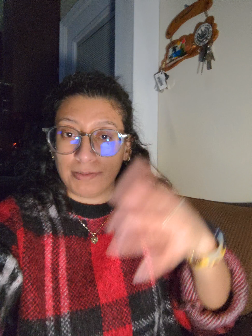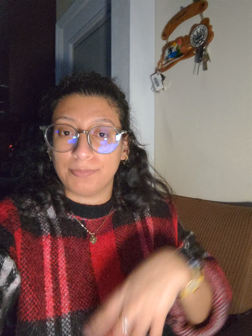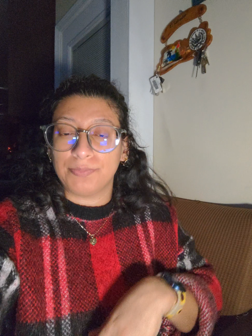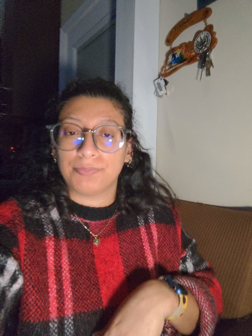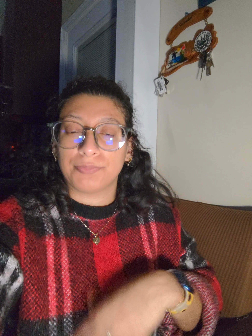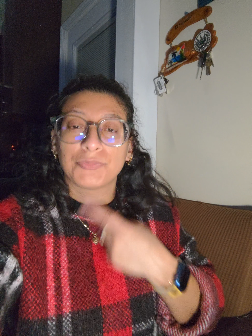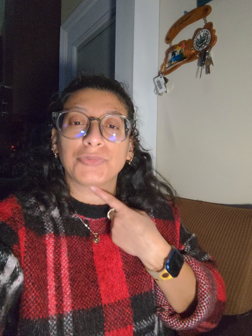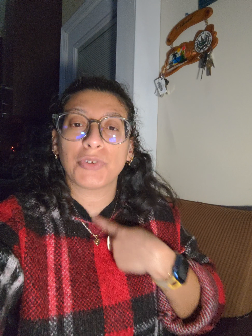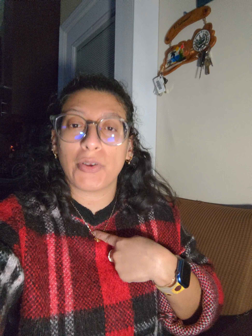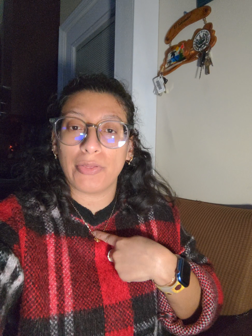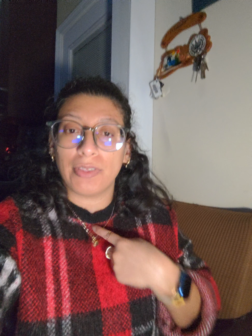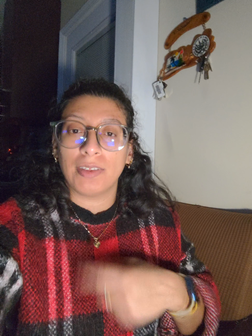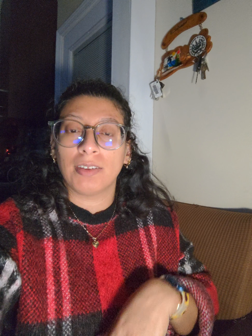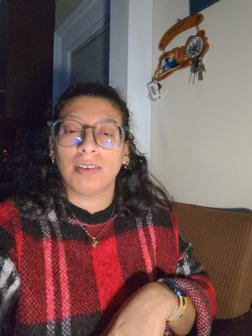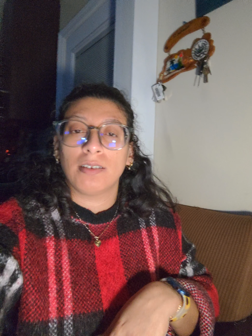thirsty